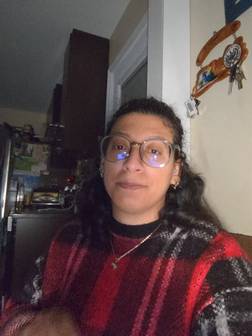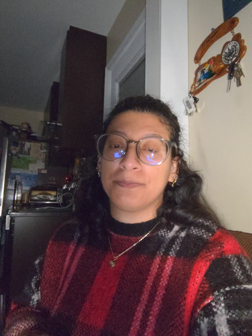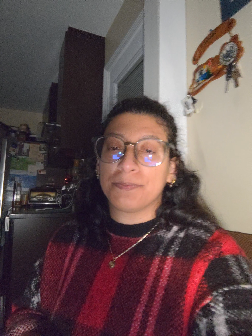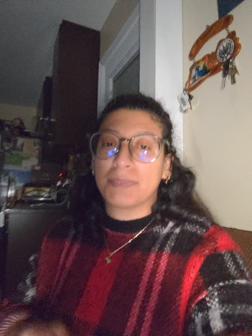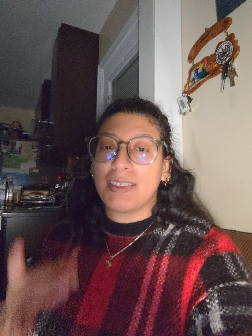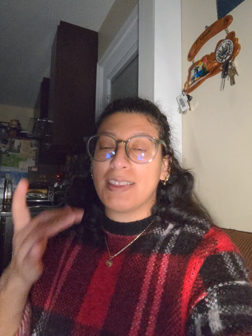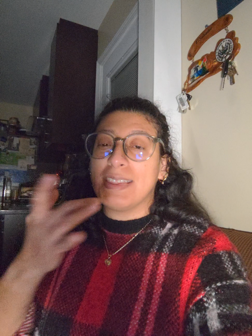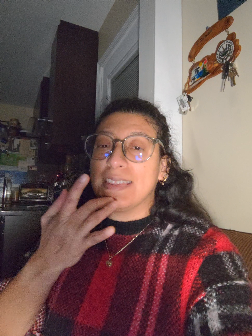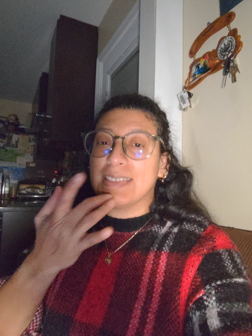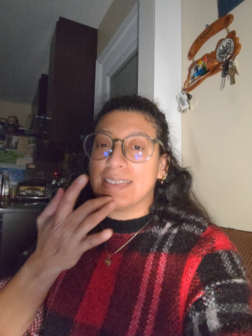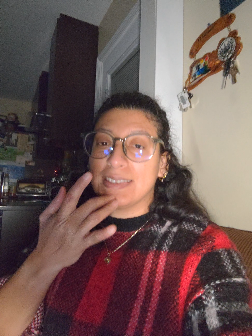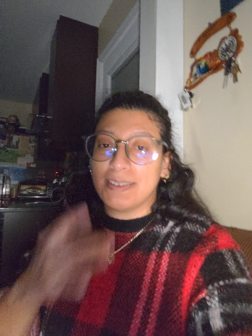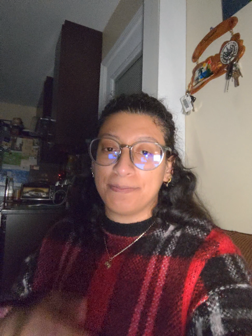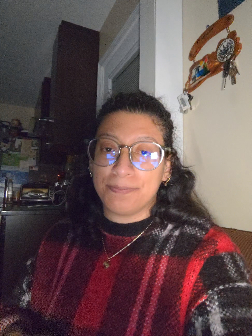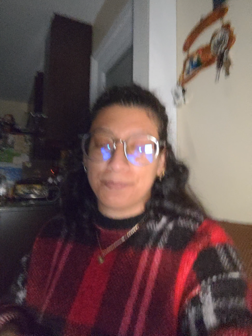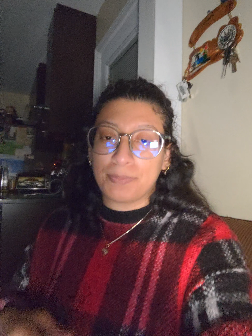taste